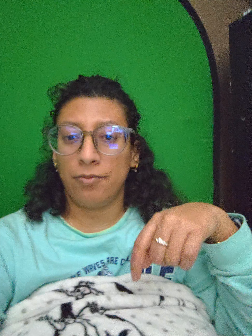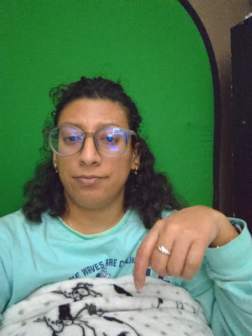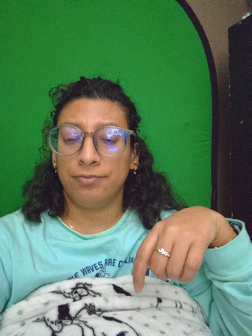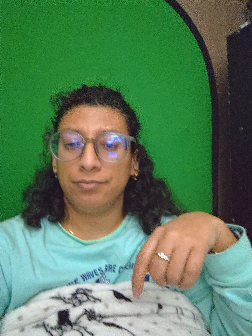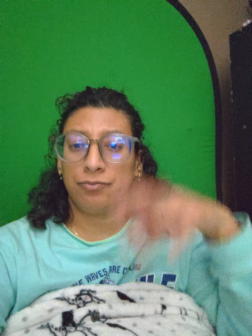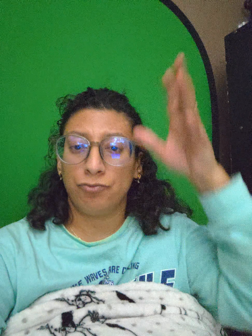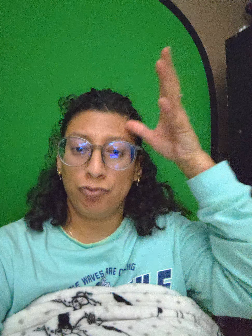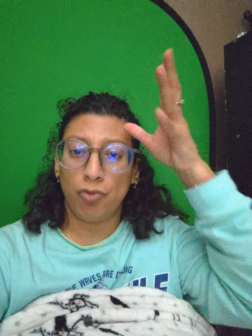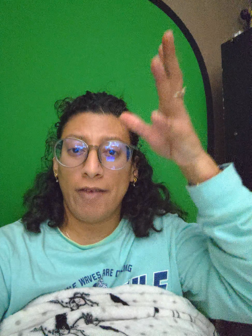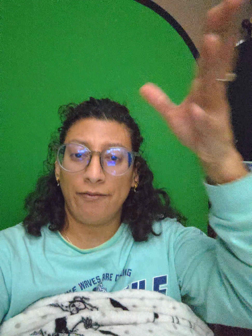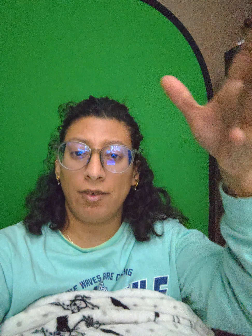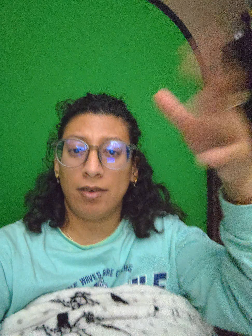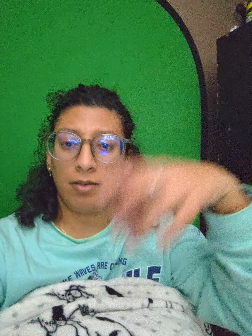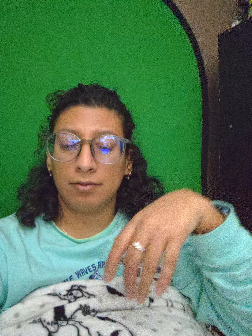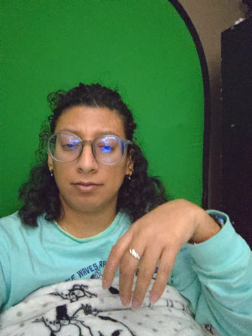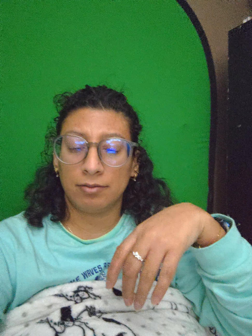grandpa